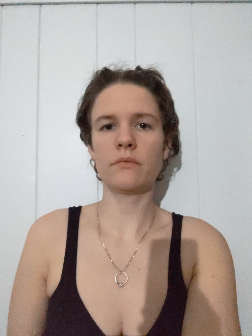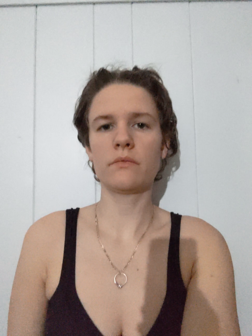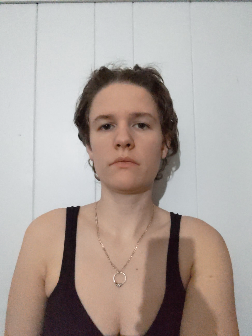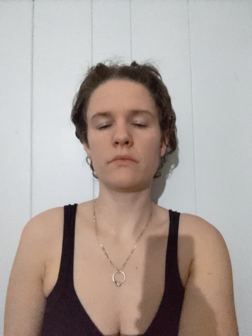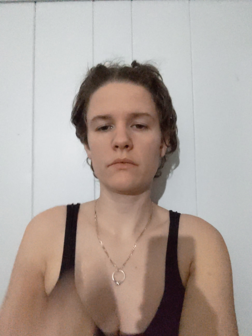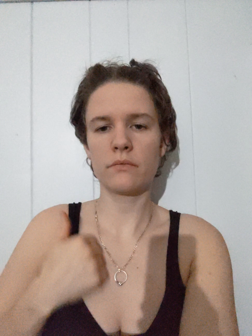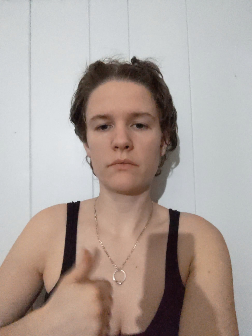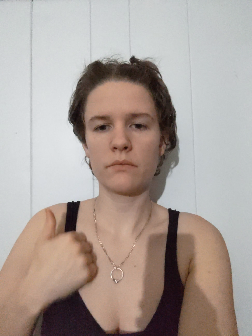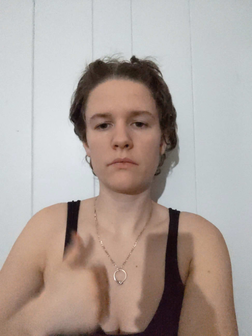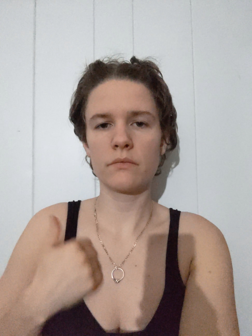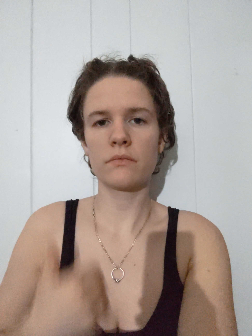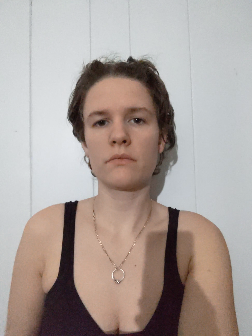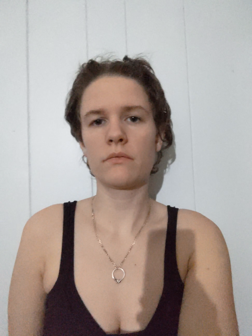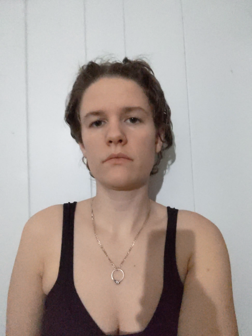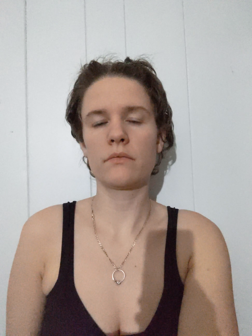bath